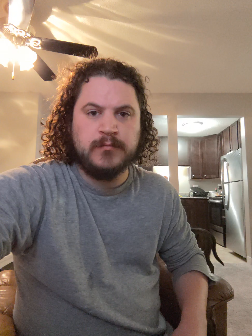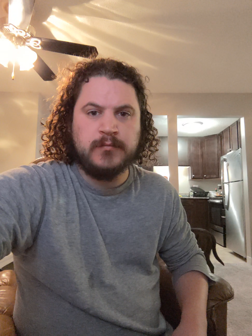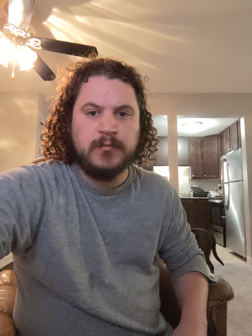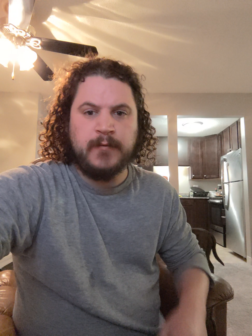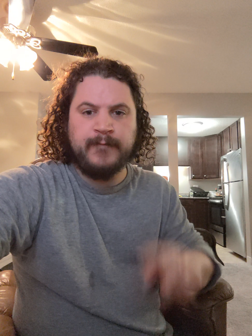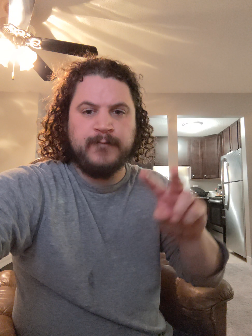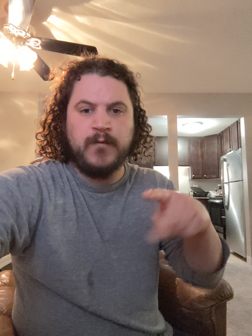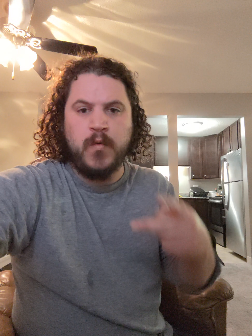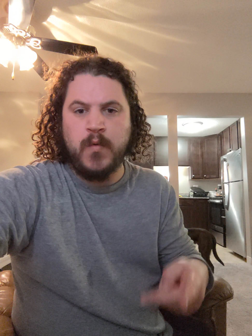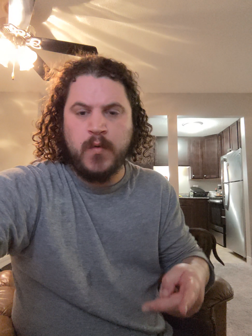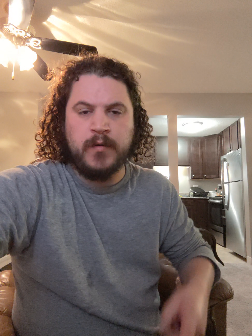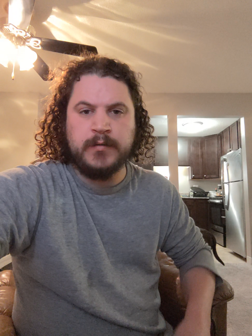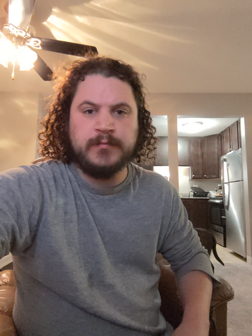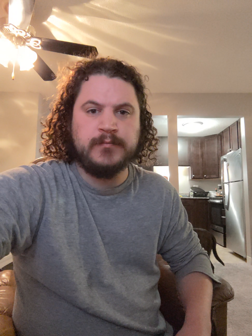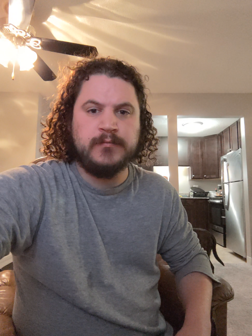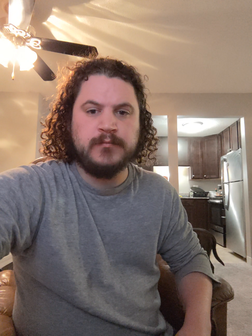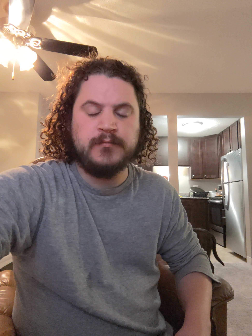fall